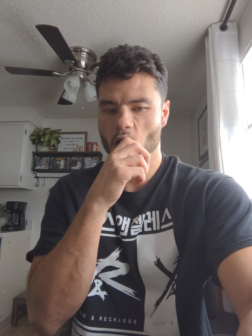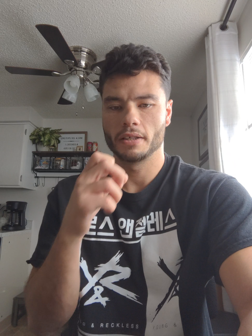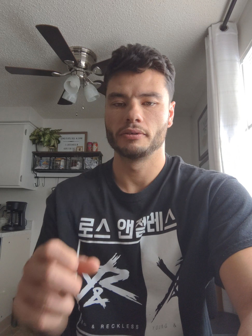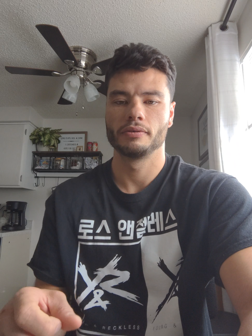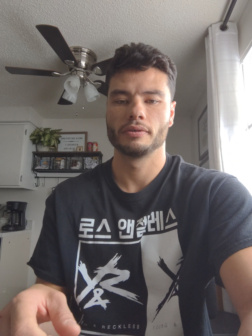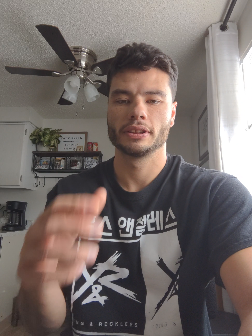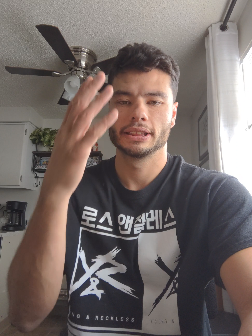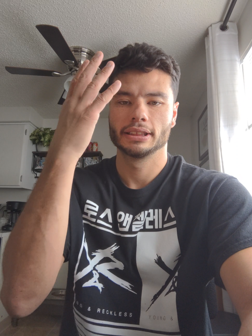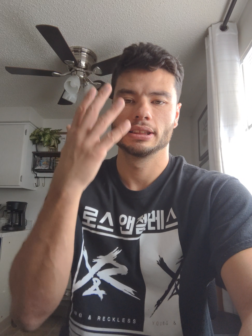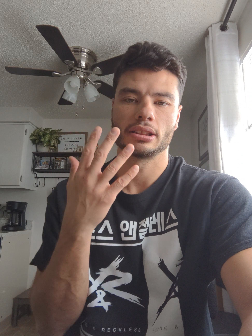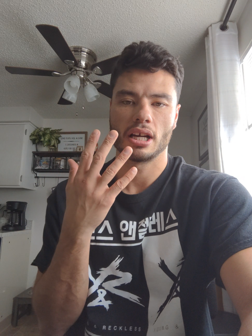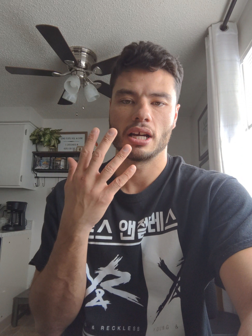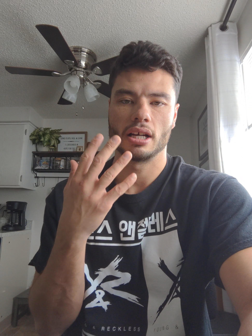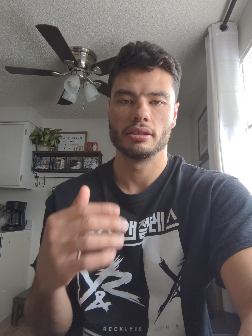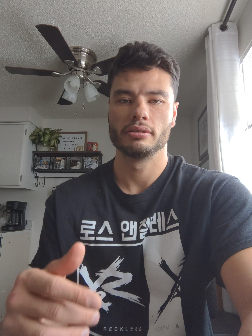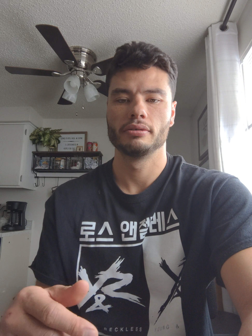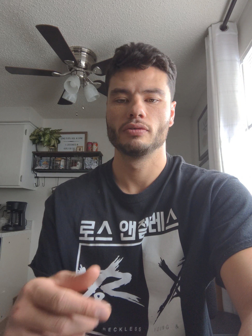sad